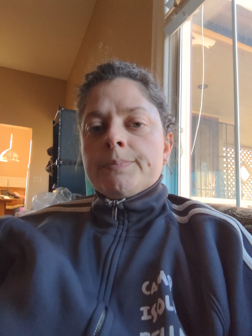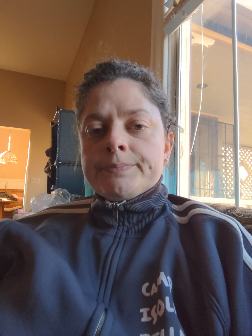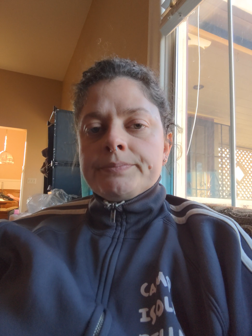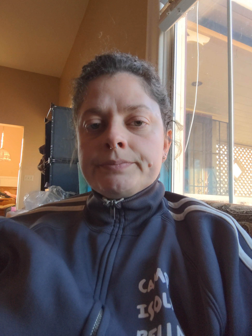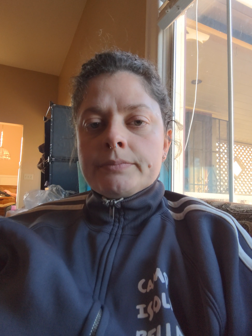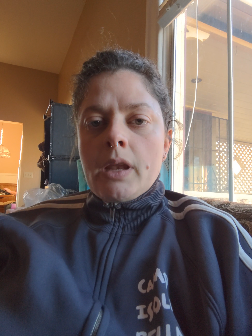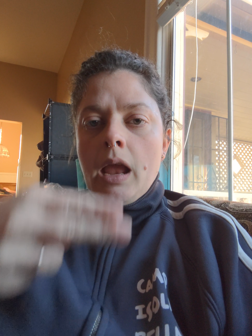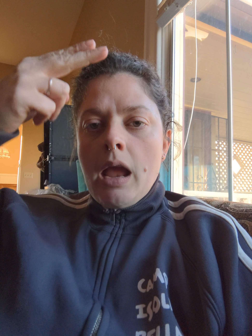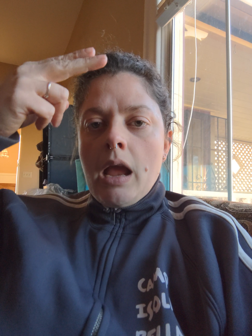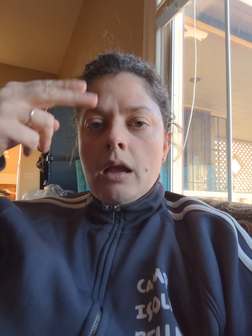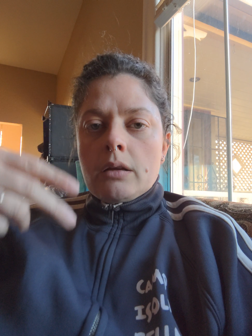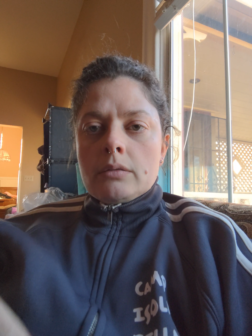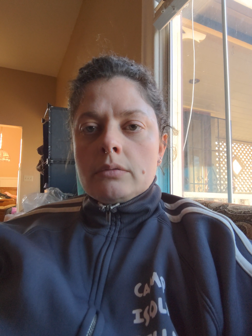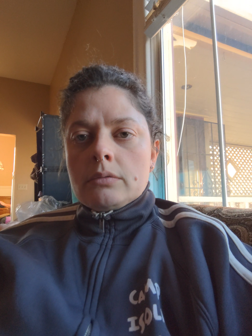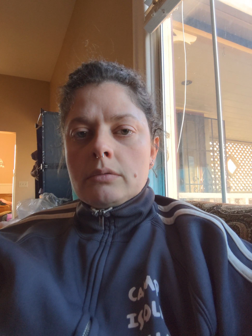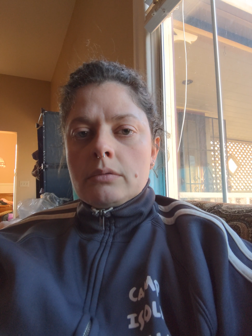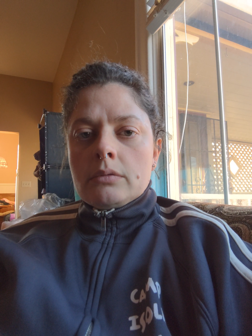high